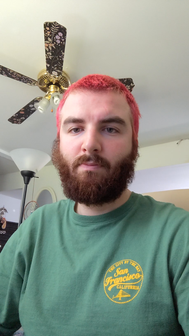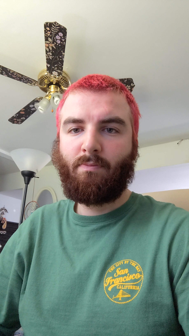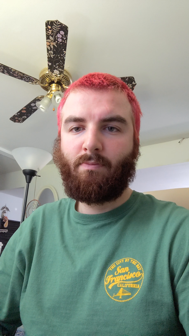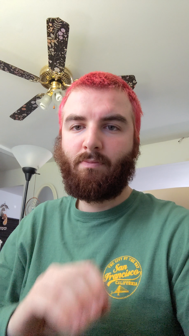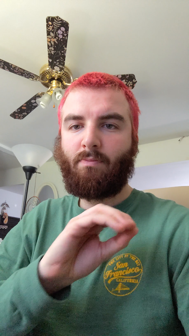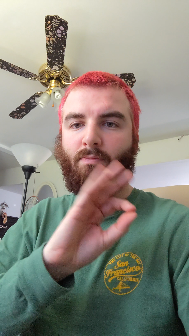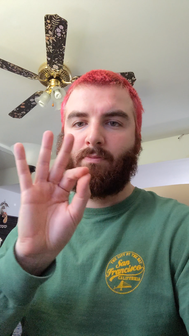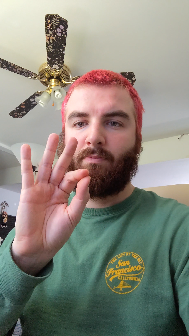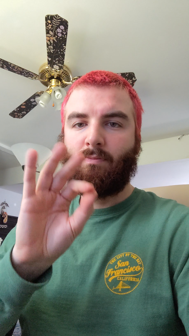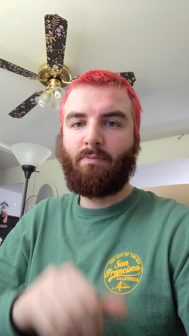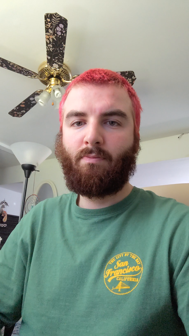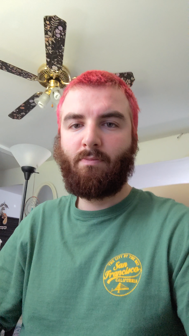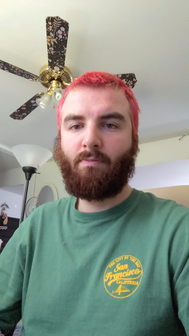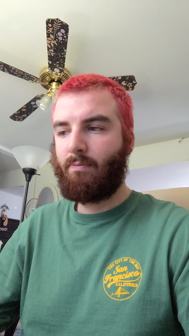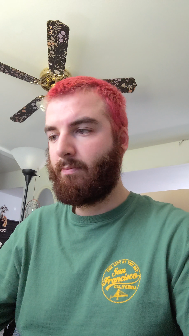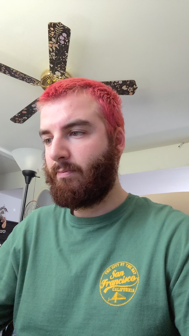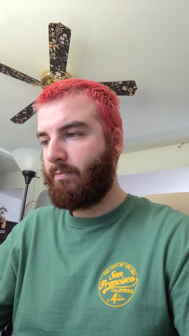off